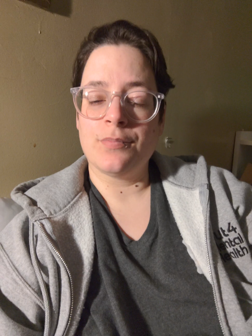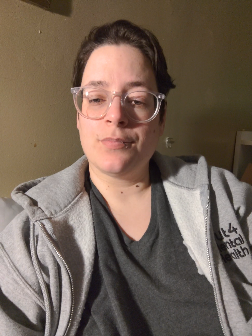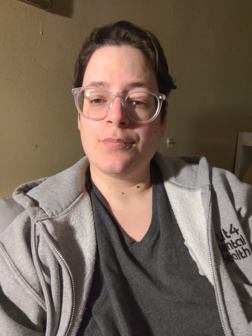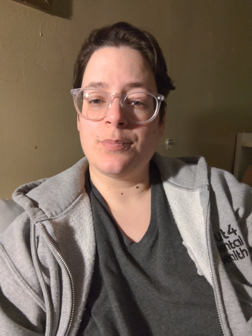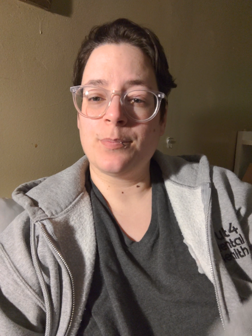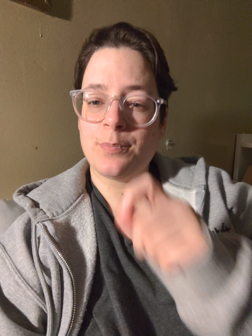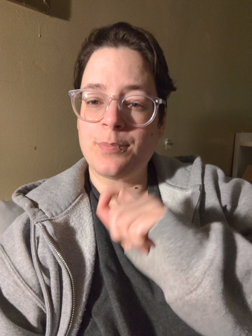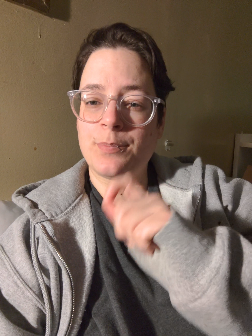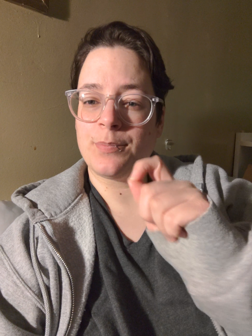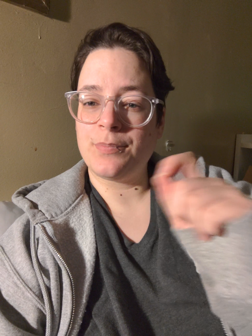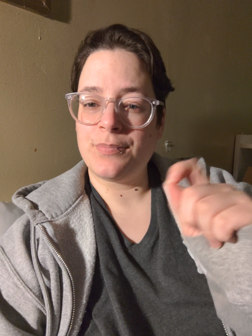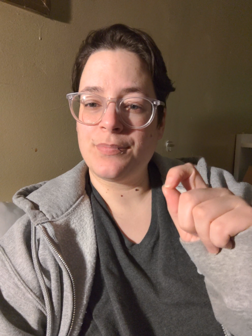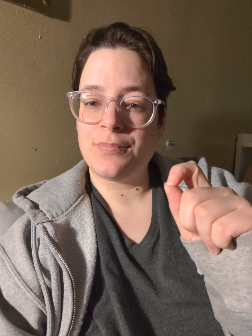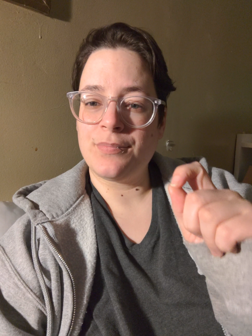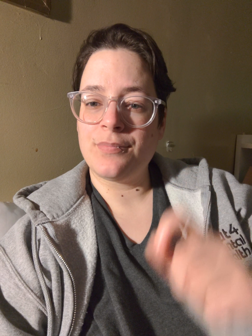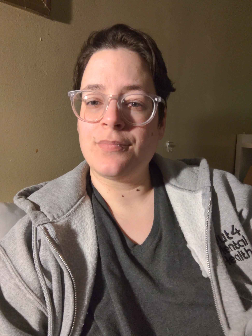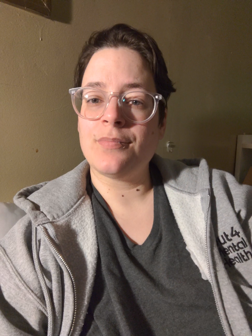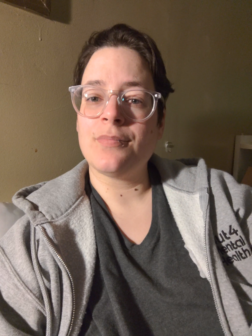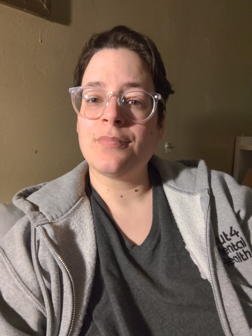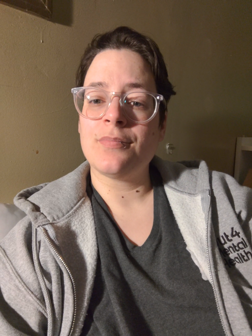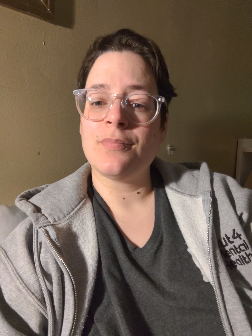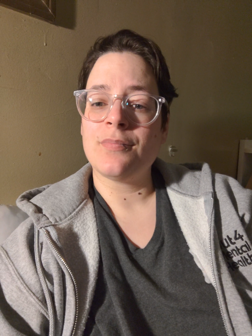pen